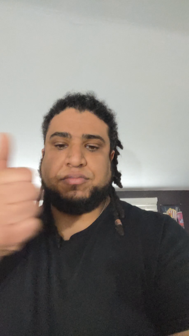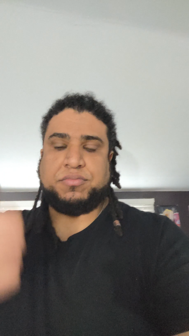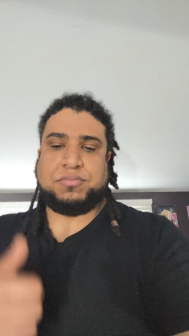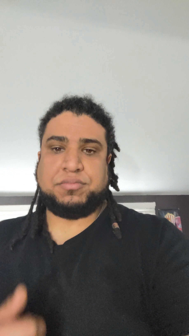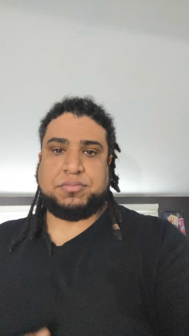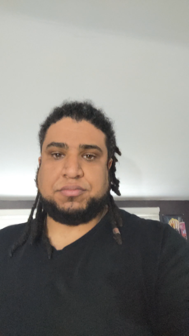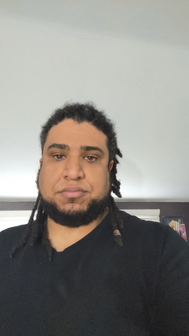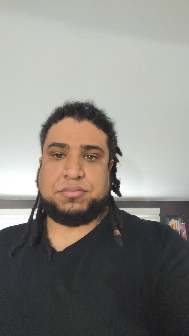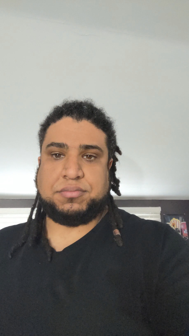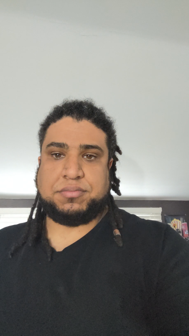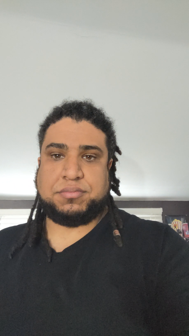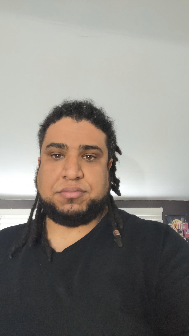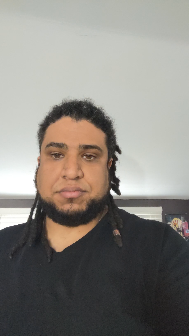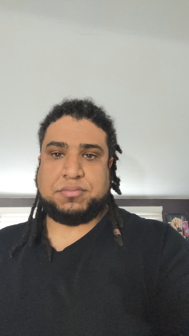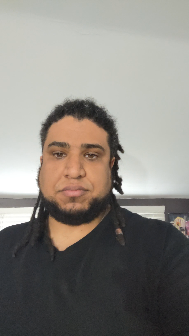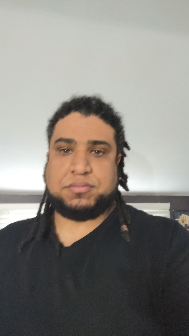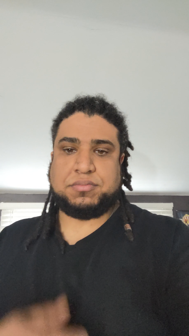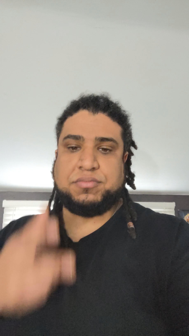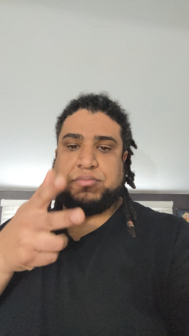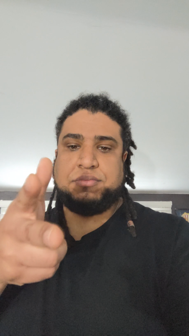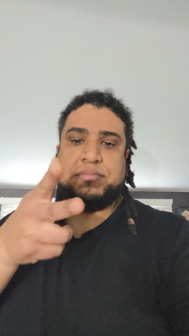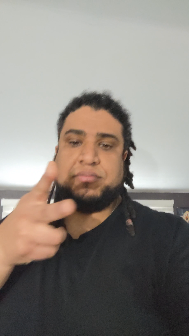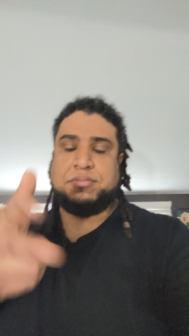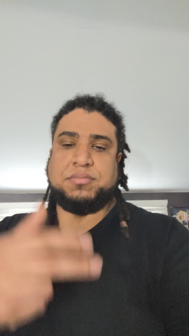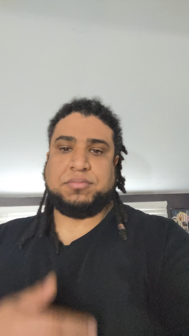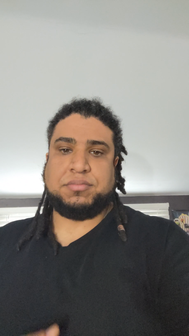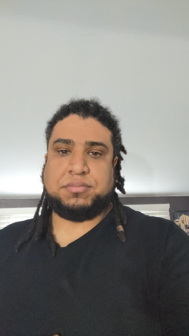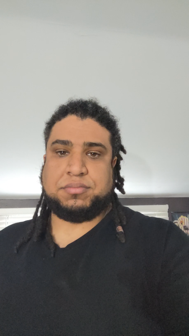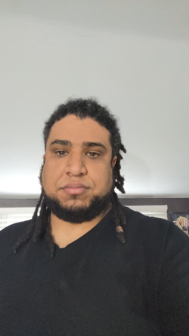garage